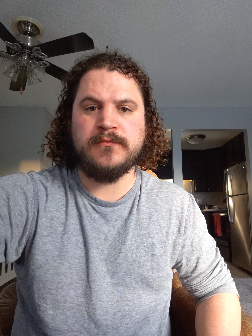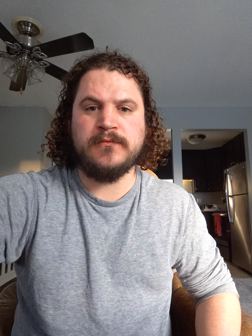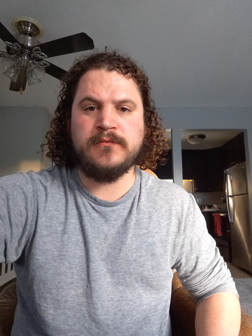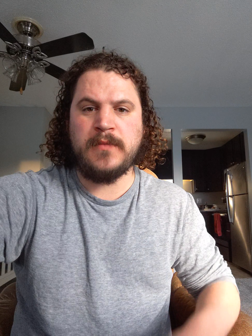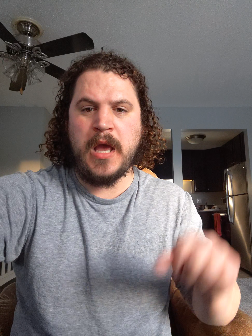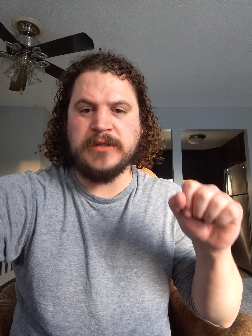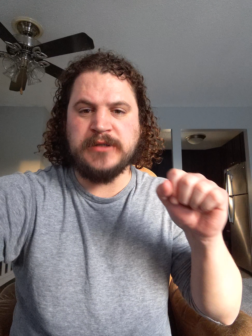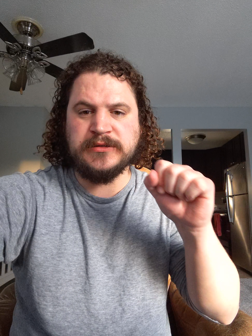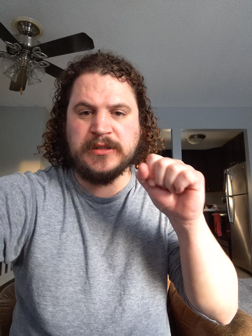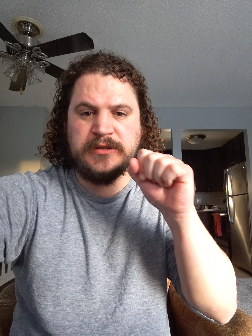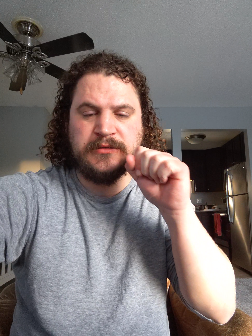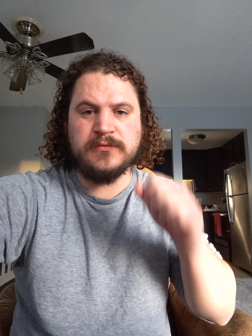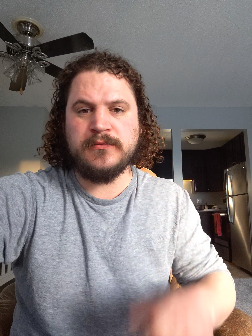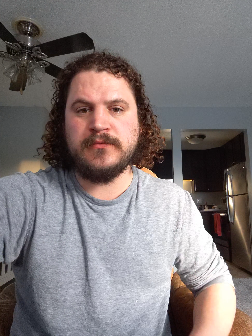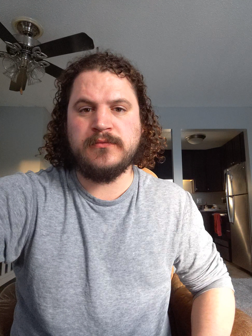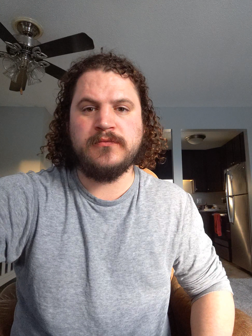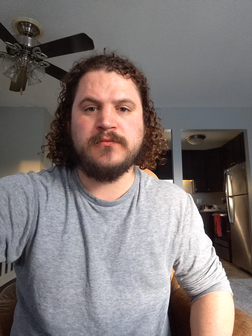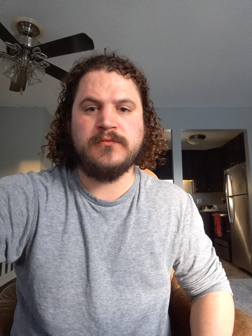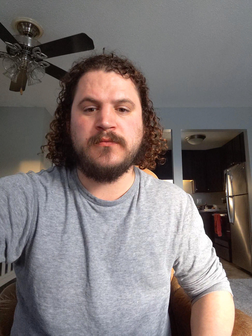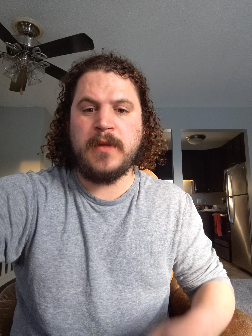carrot